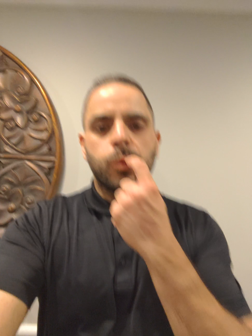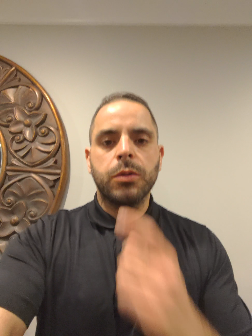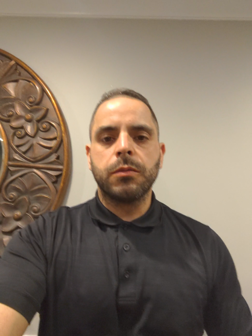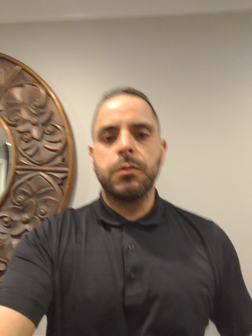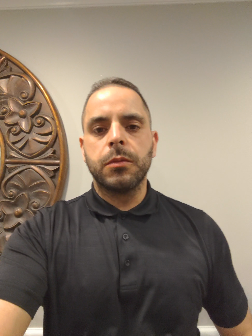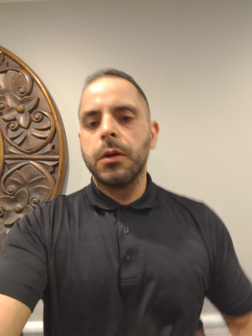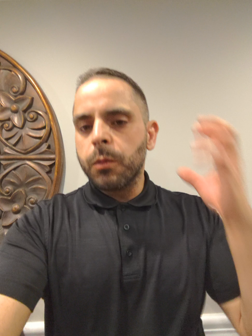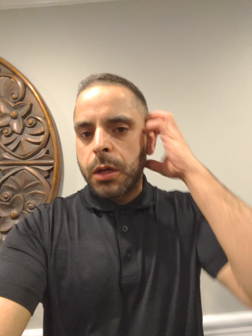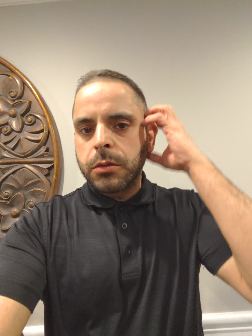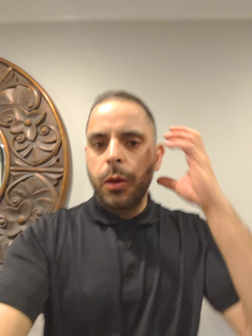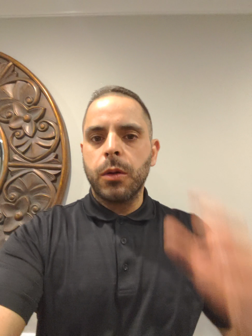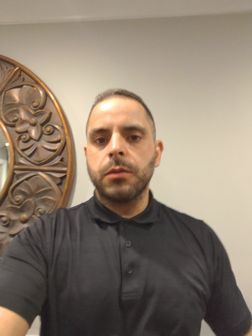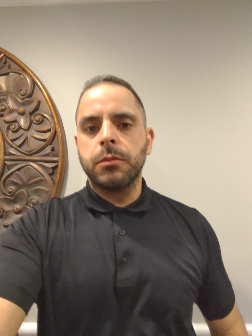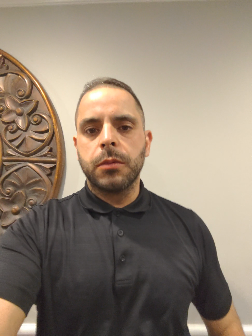radio